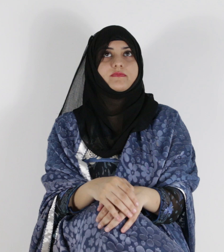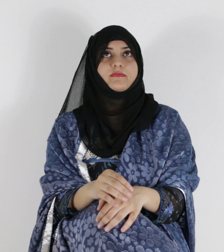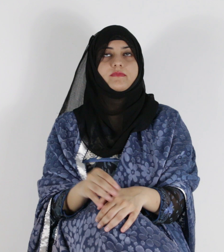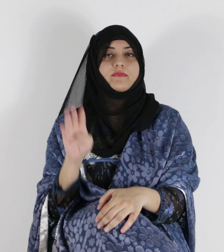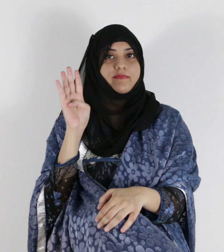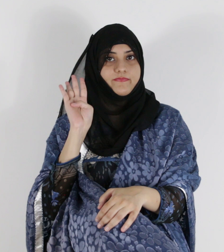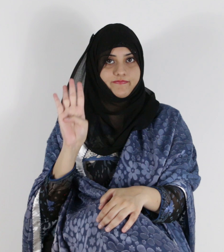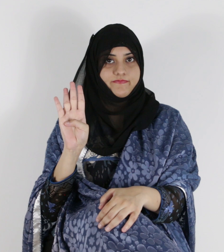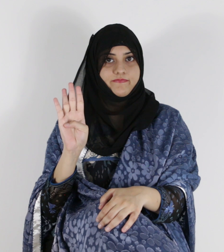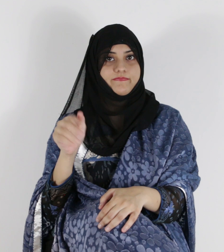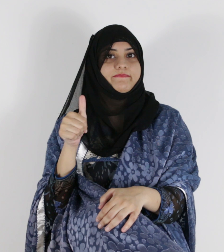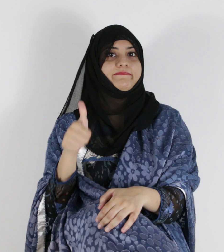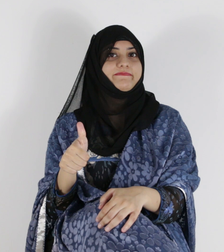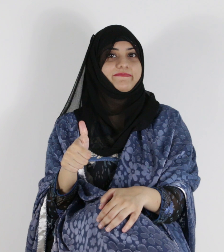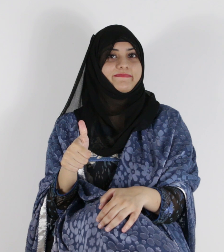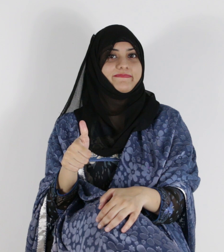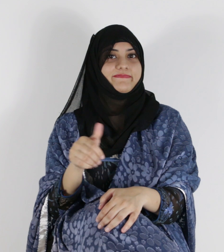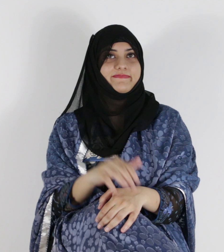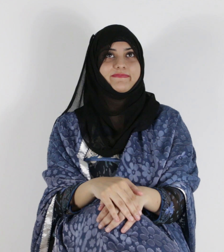best